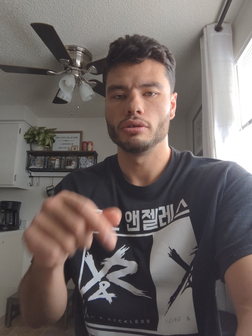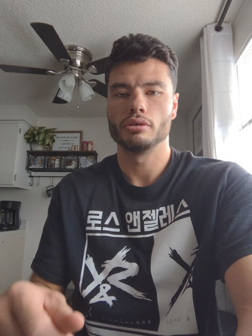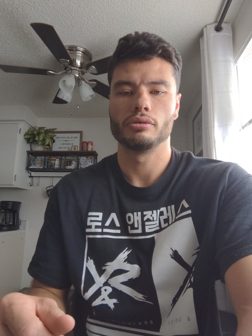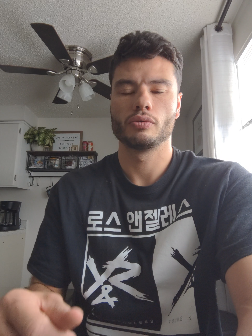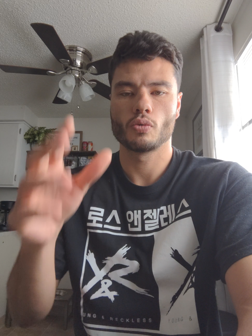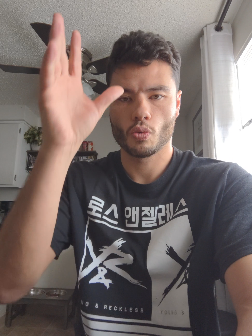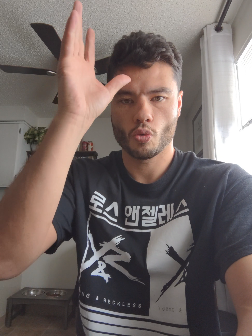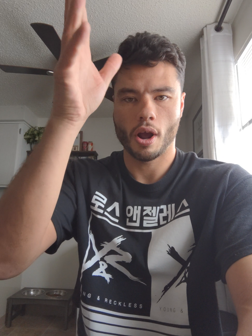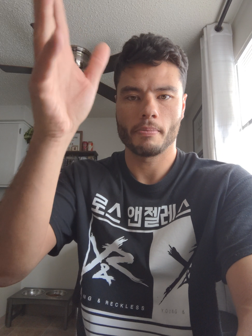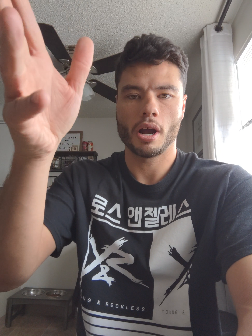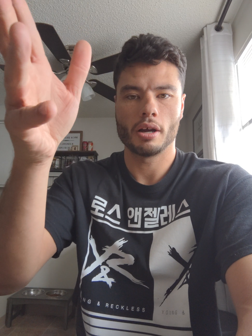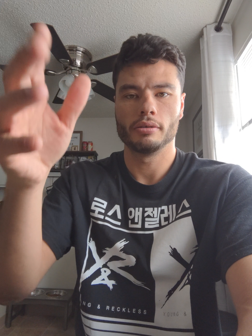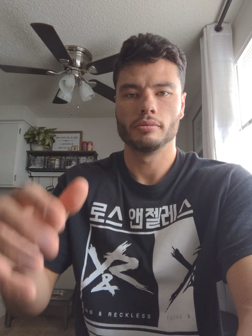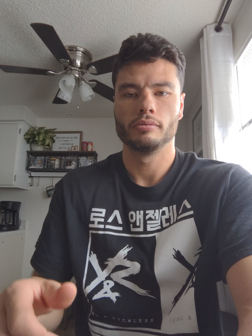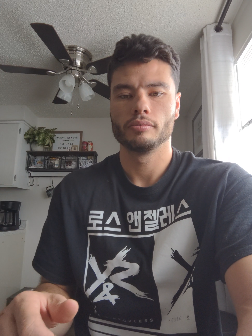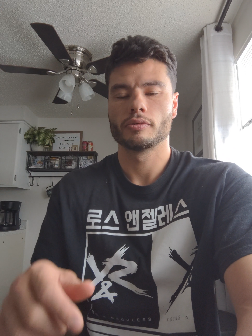grandpa